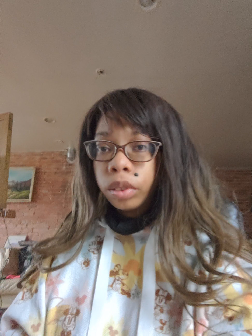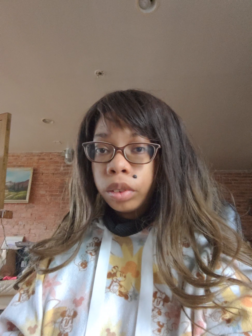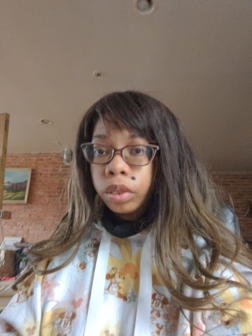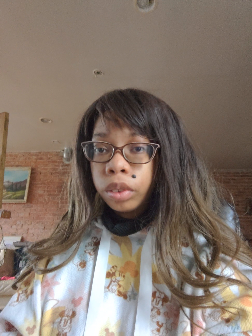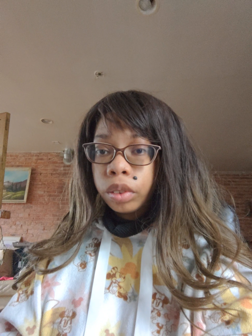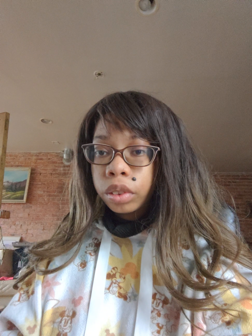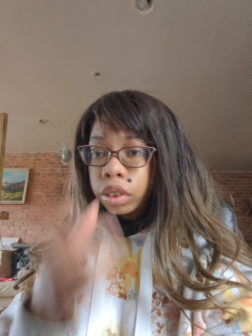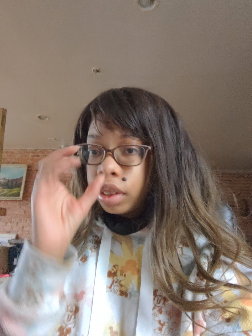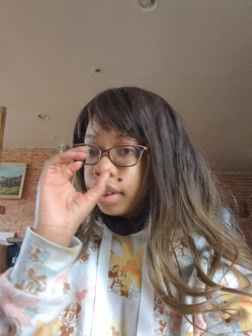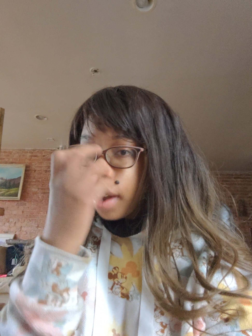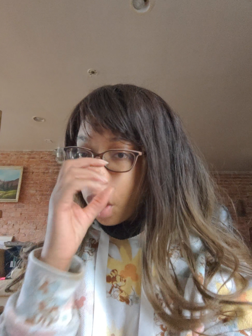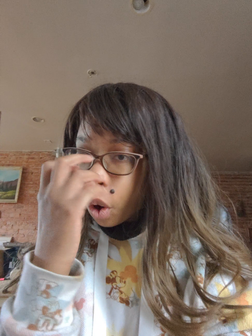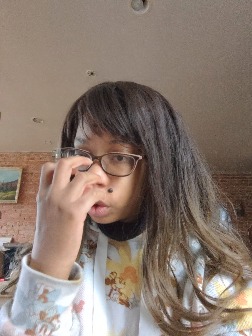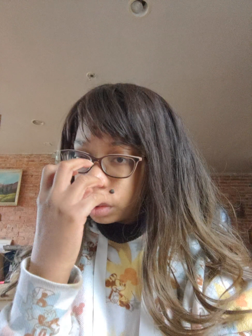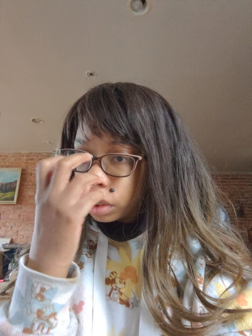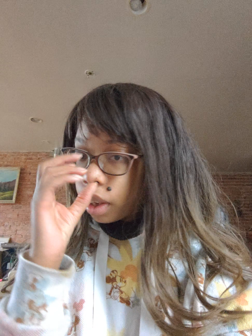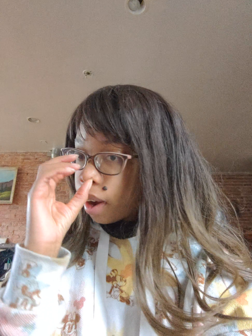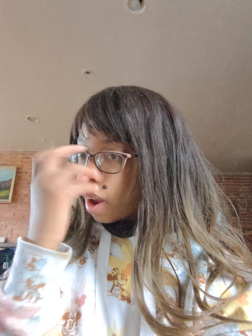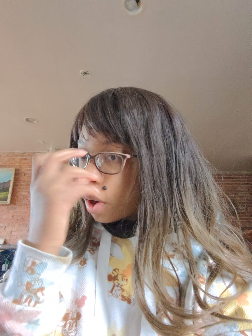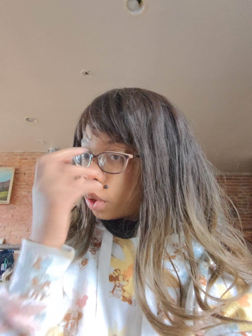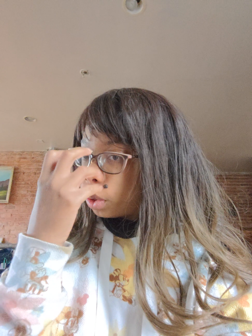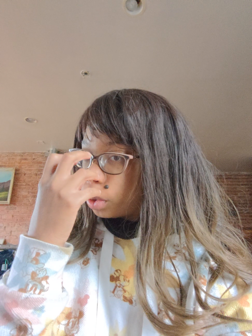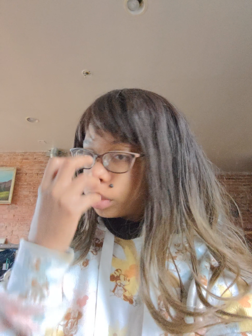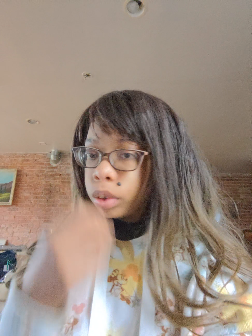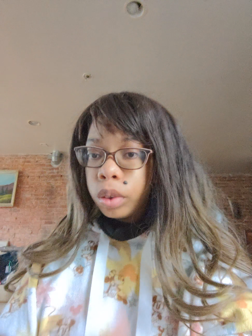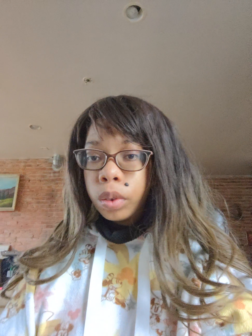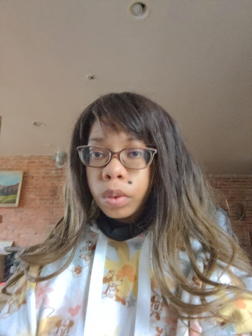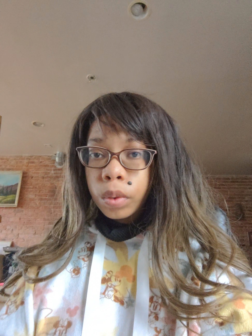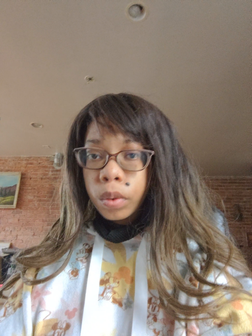clown